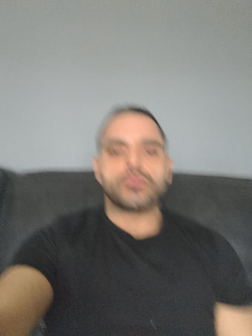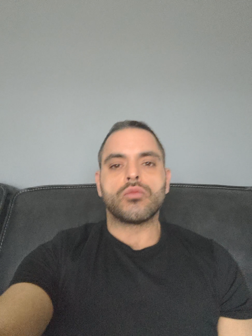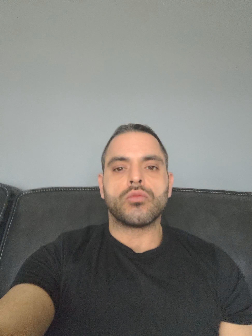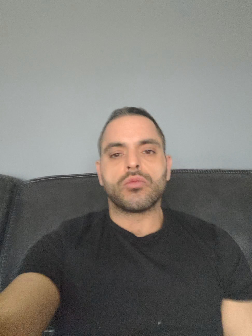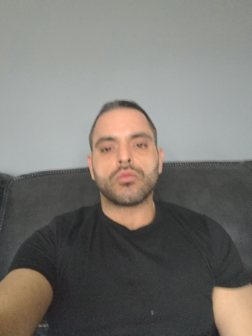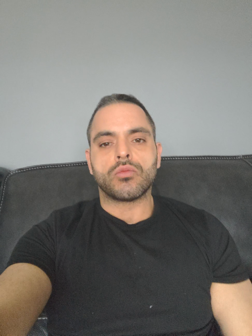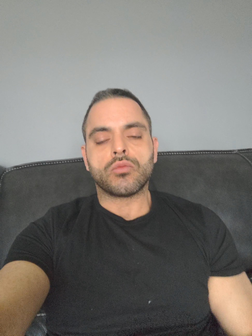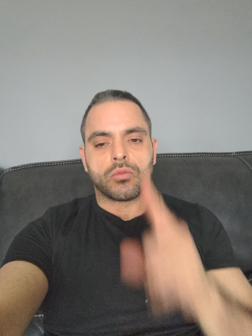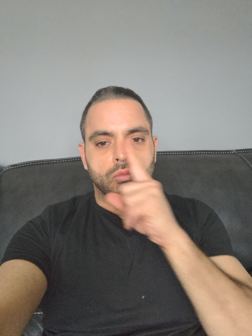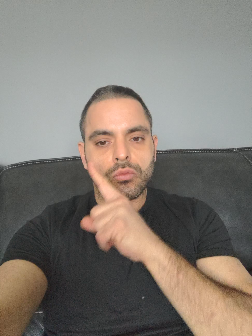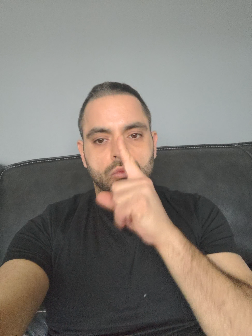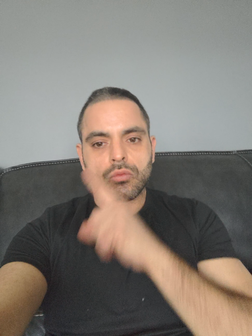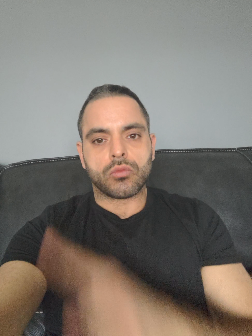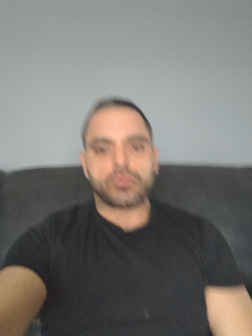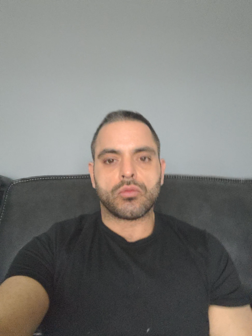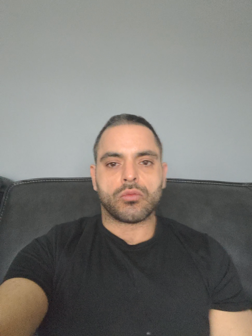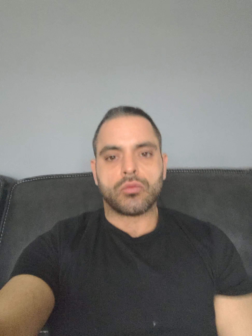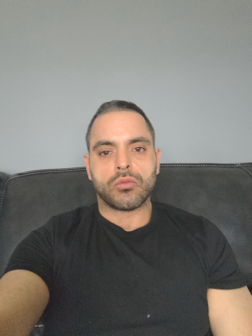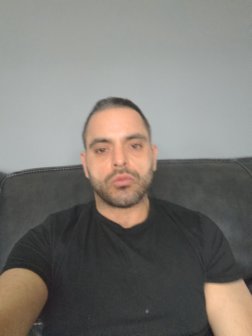mouse